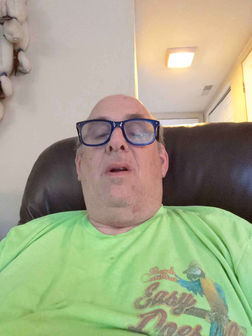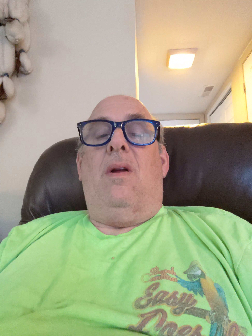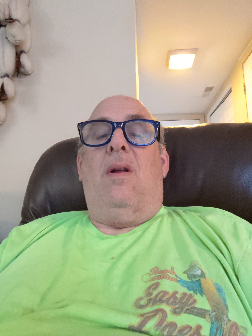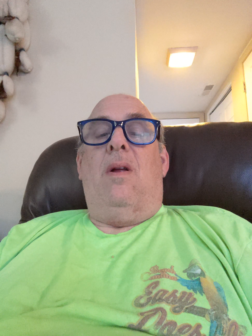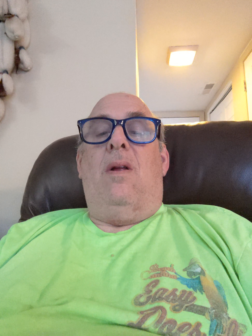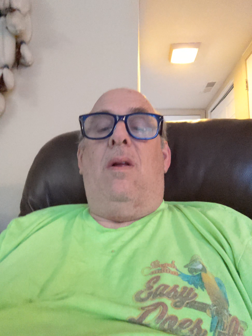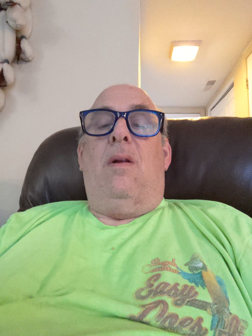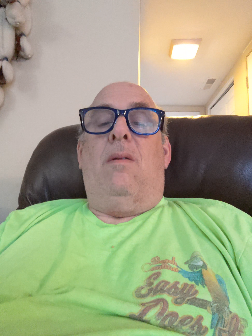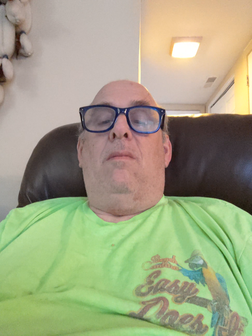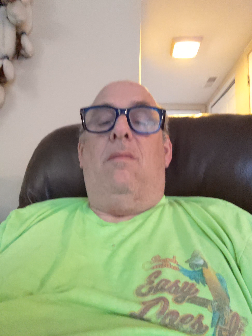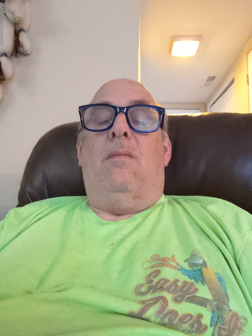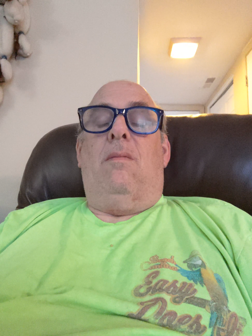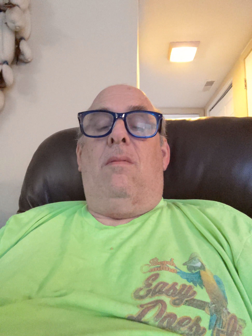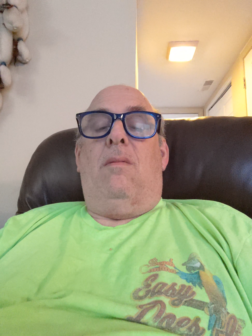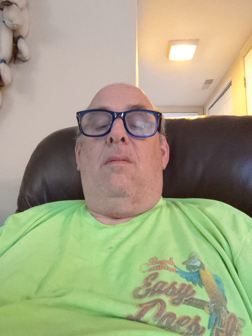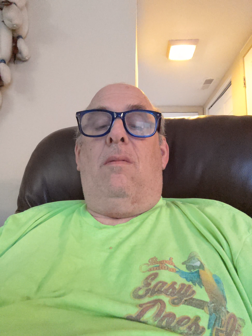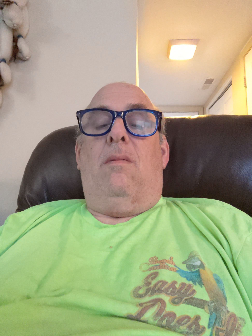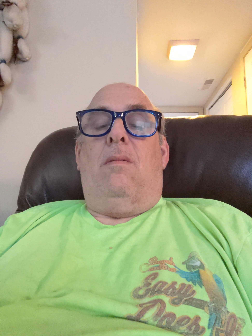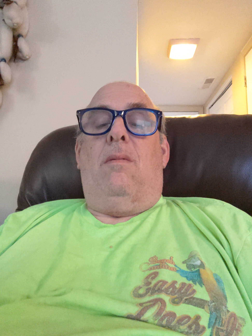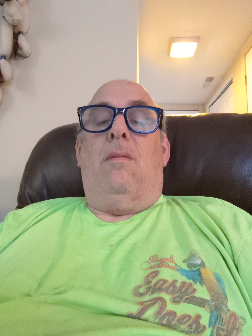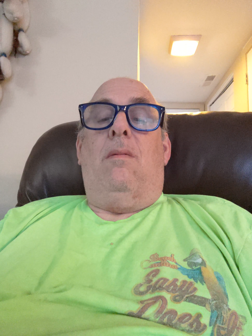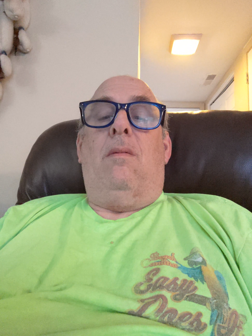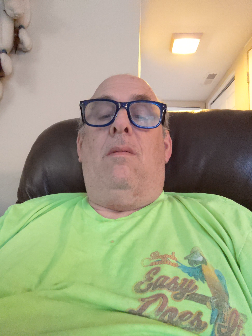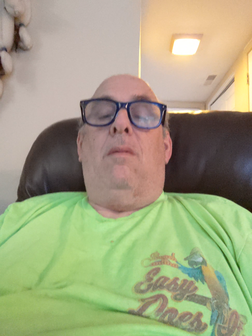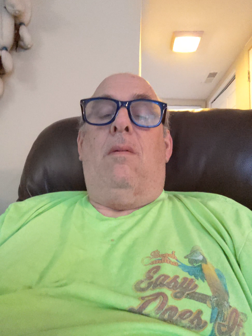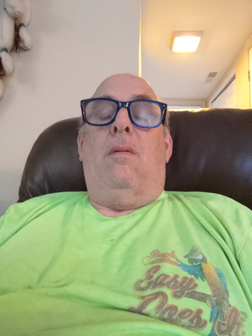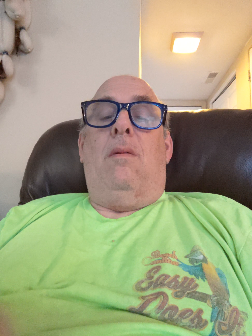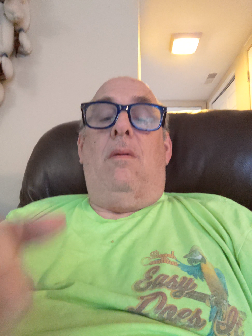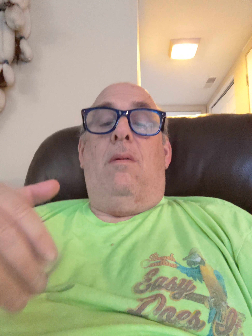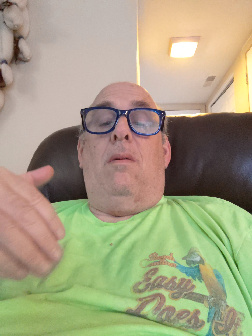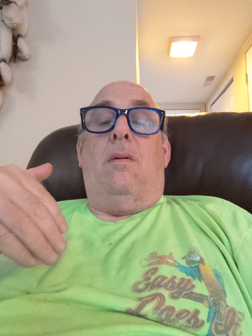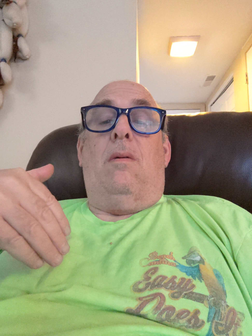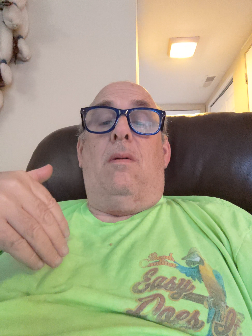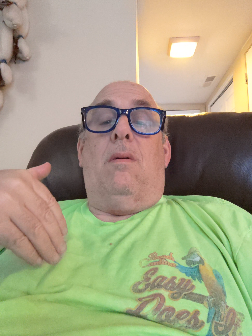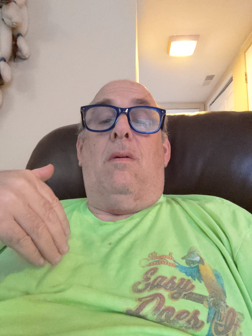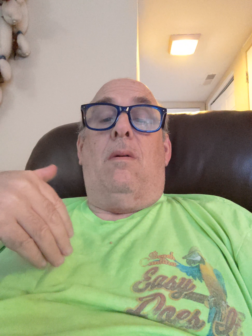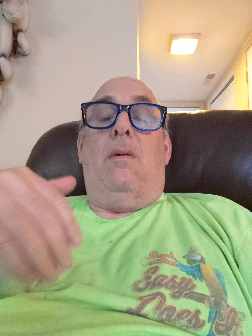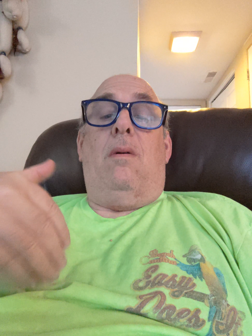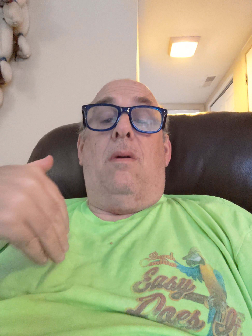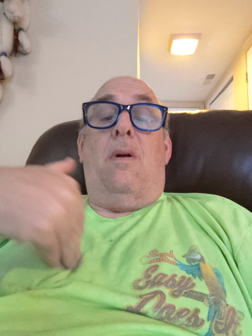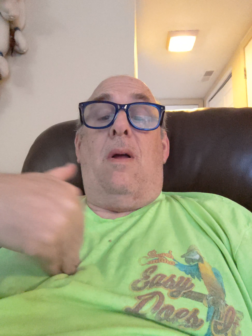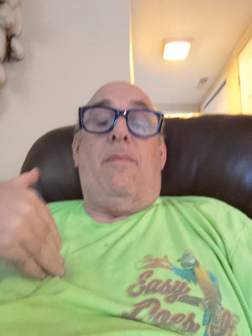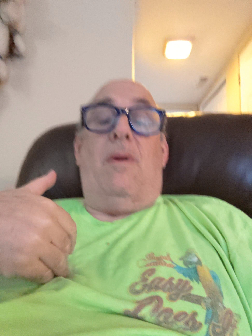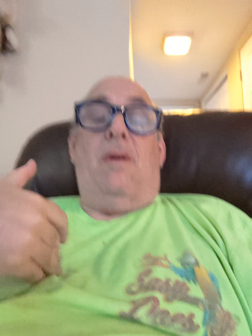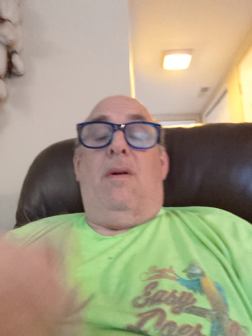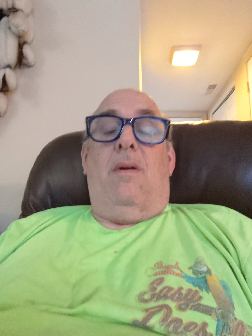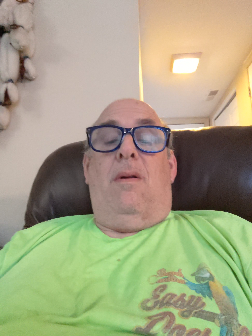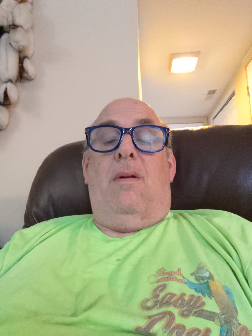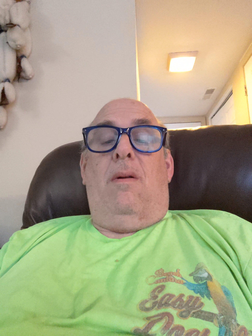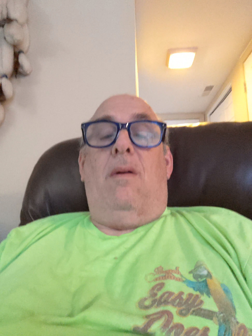animal